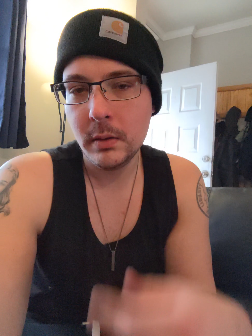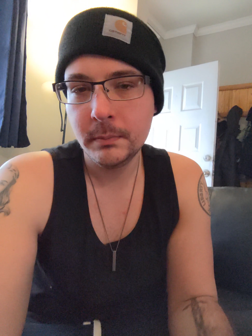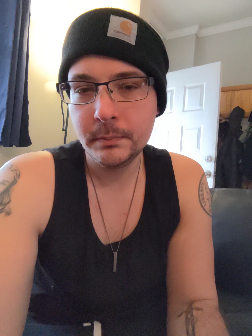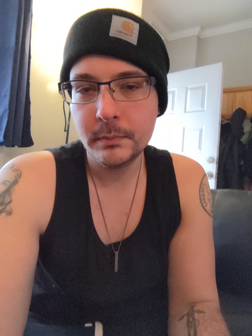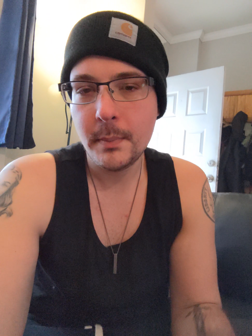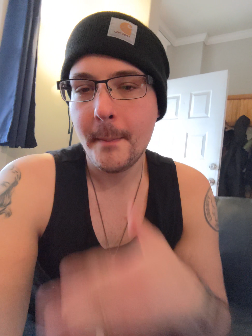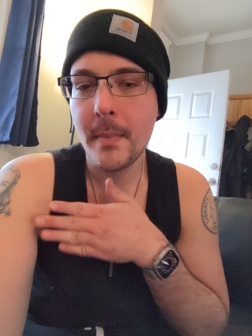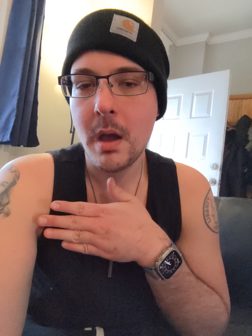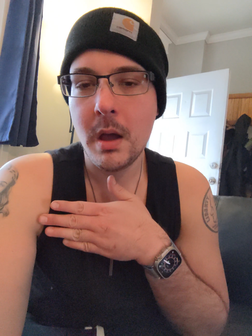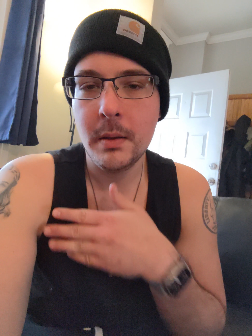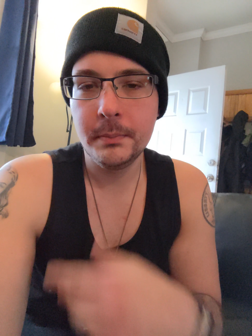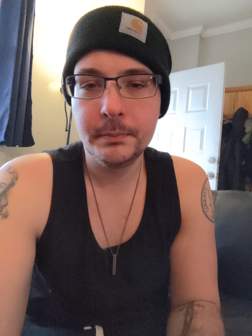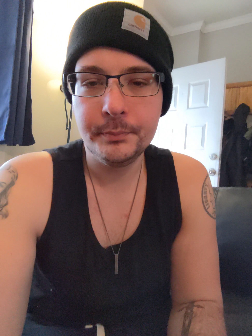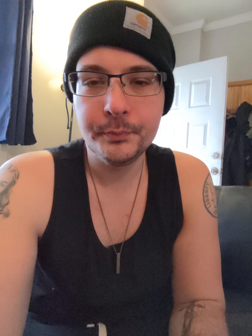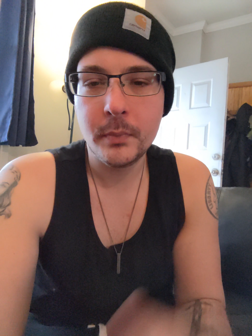my